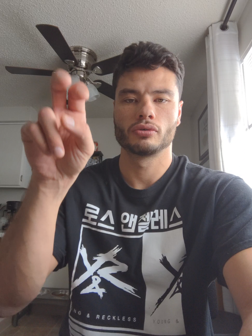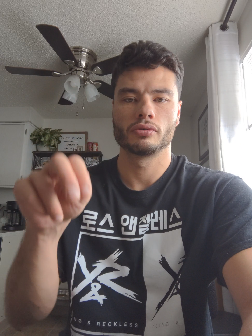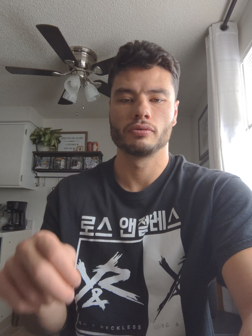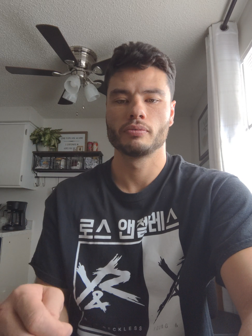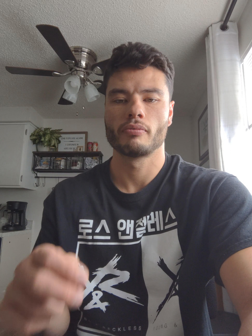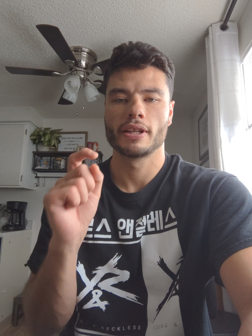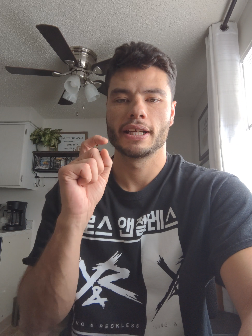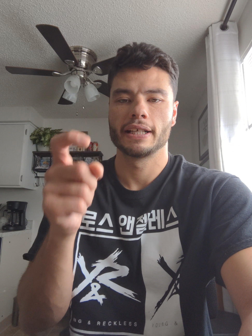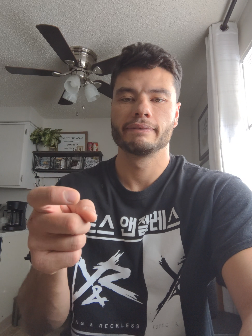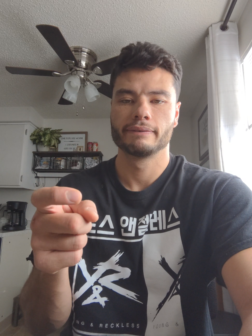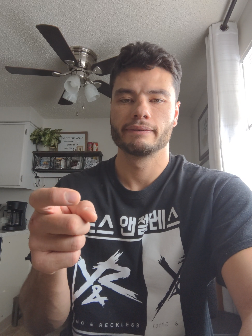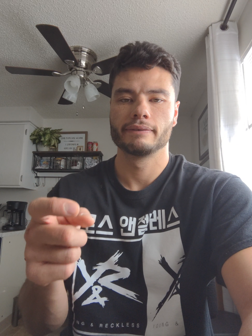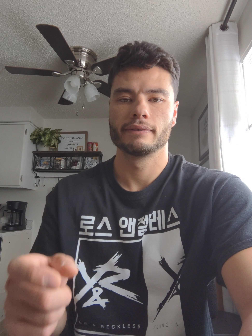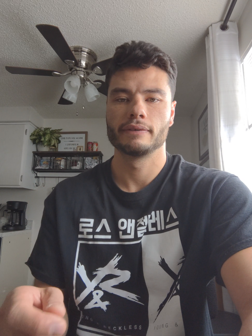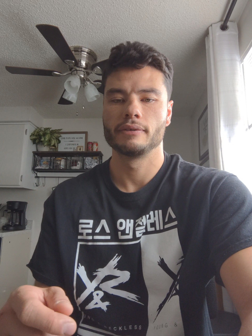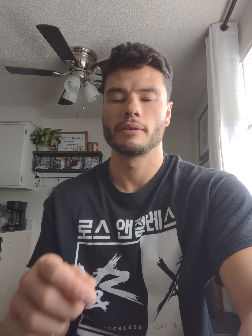gift